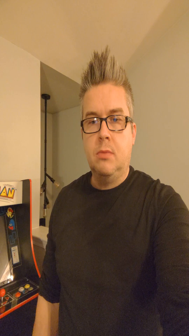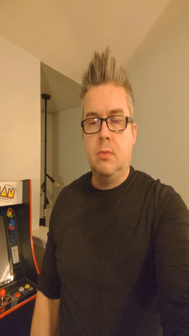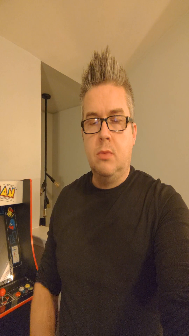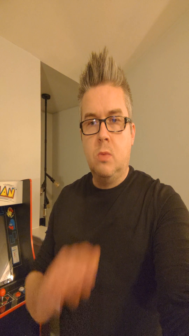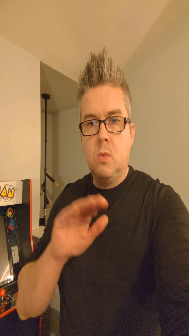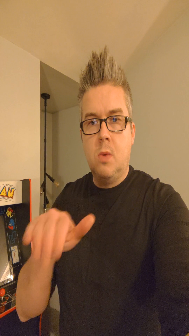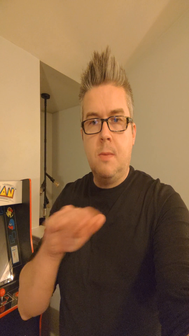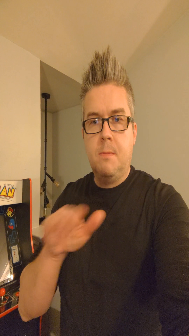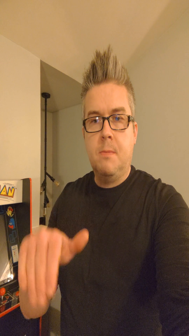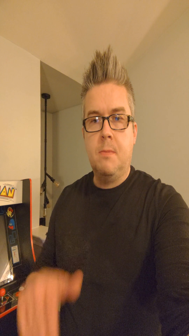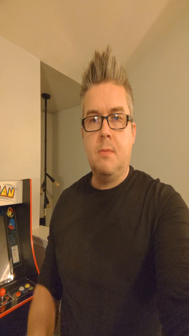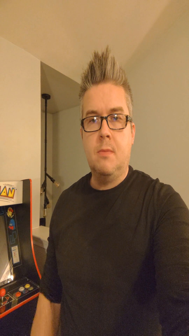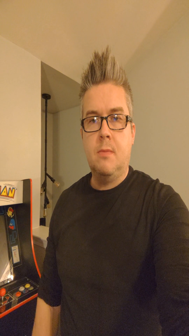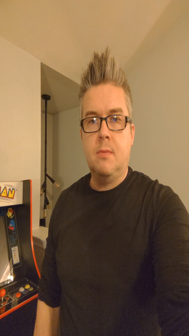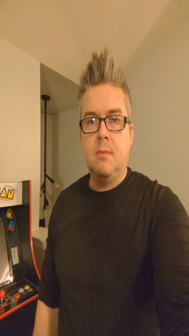pool